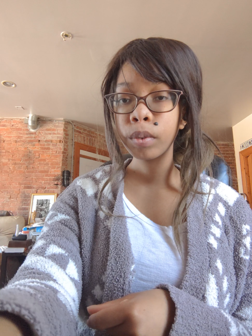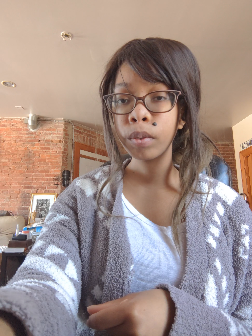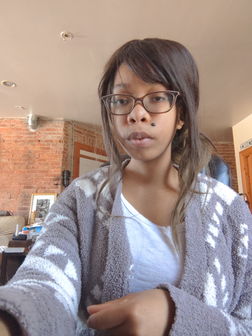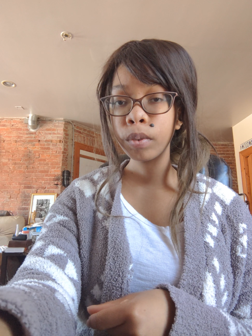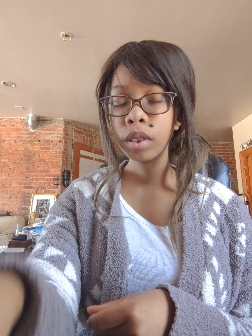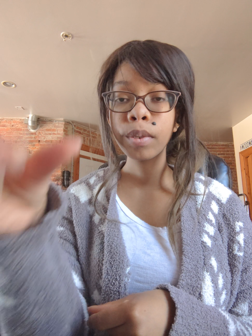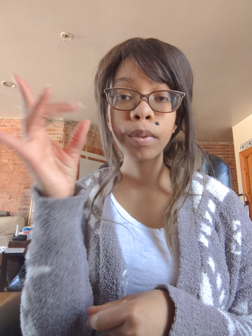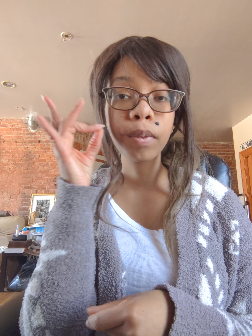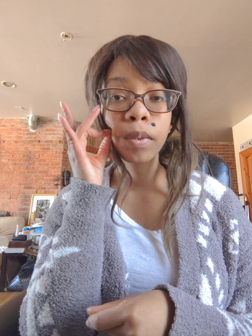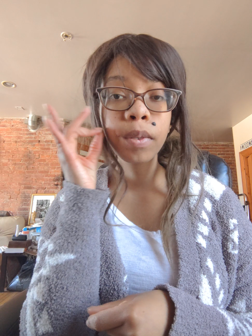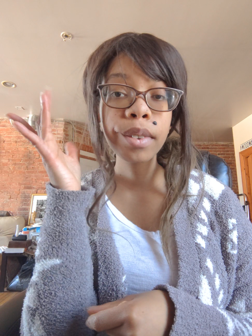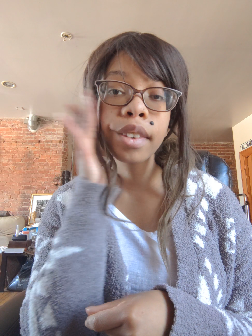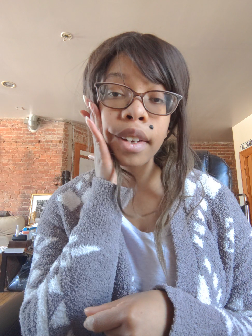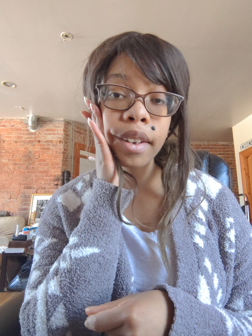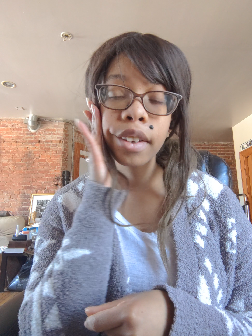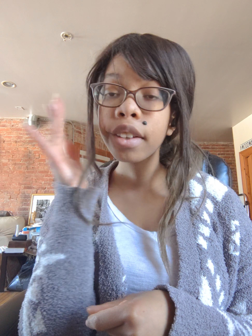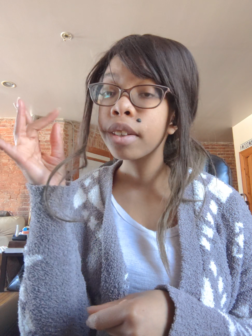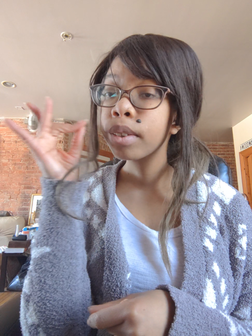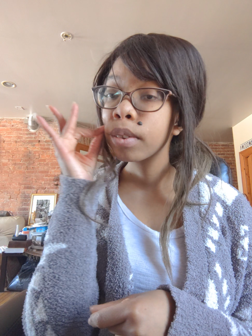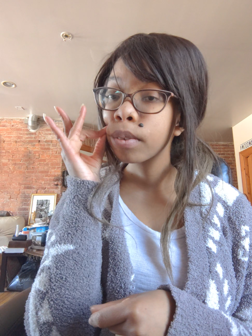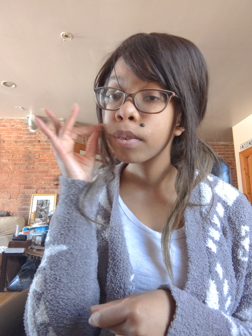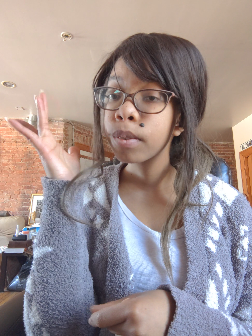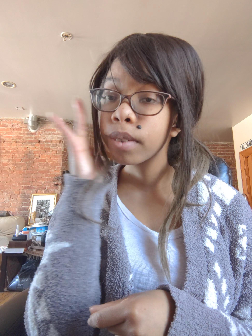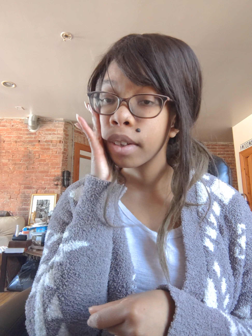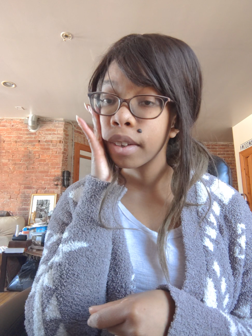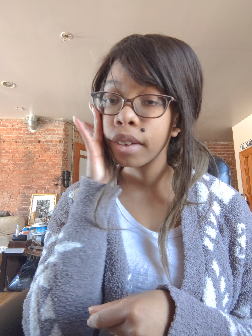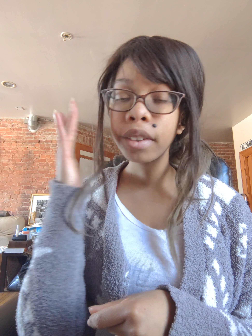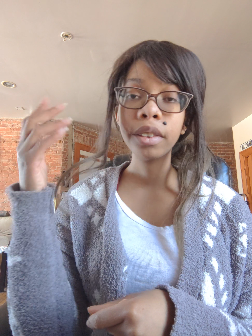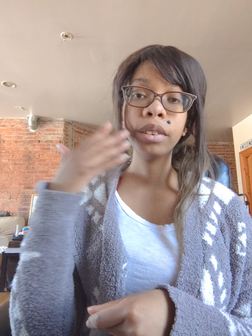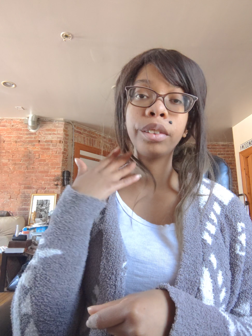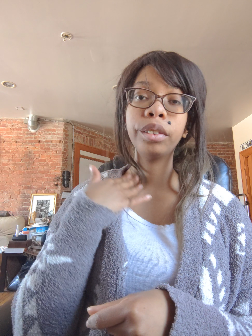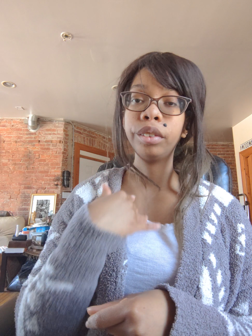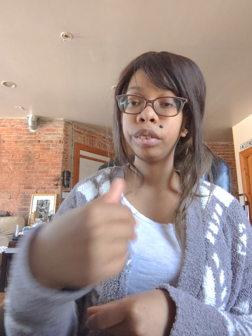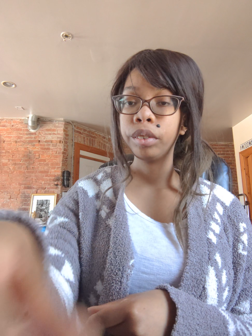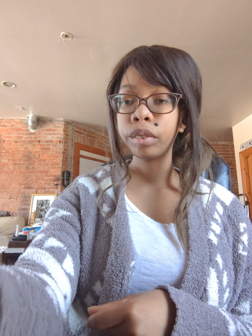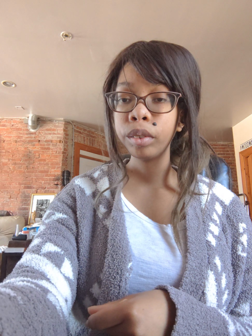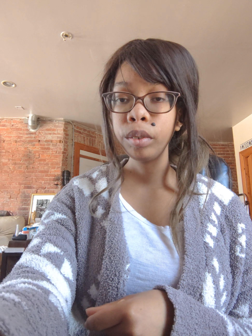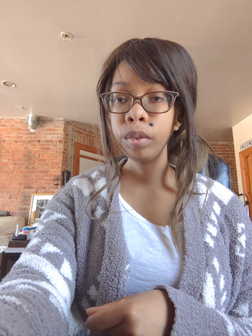bee